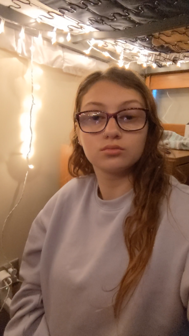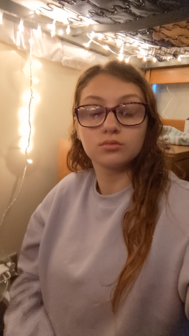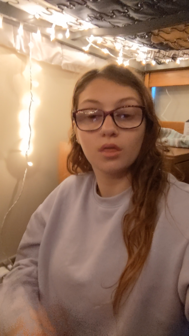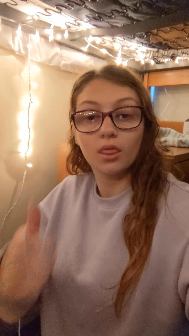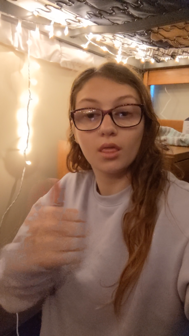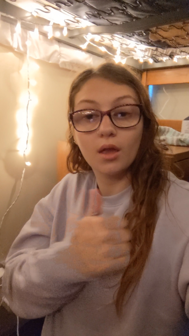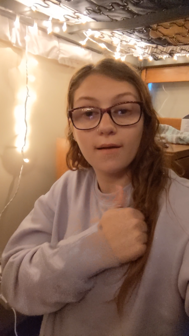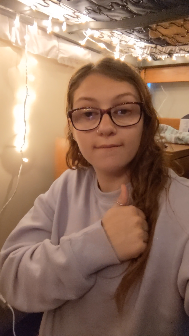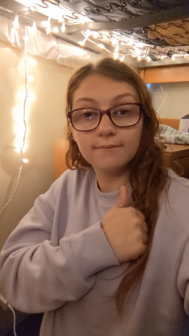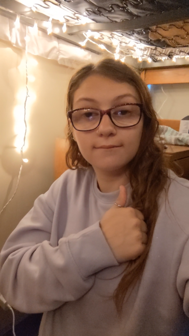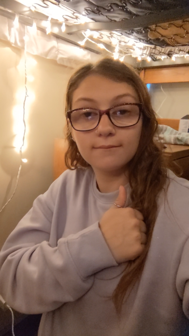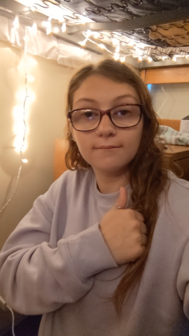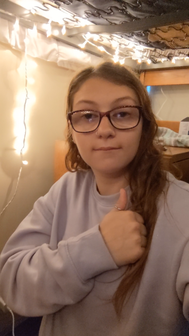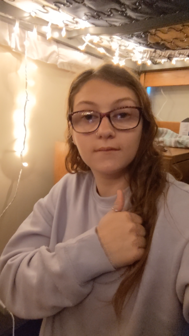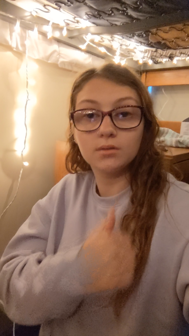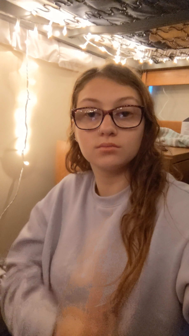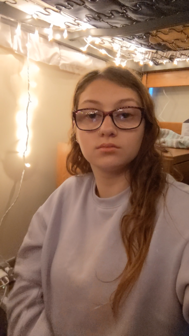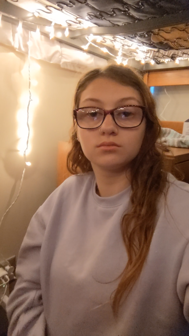love